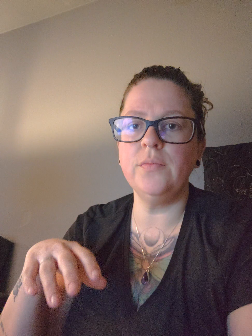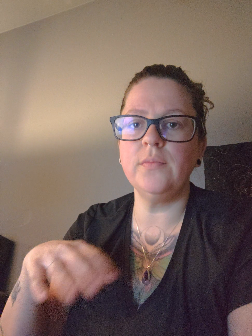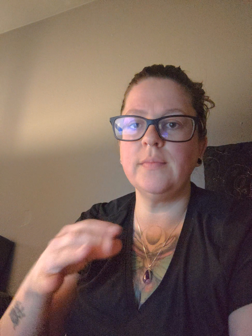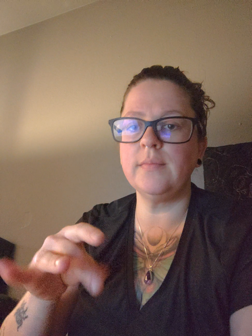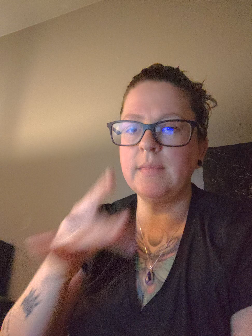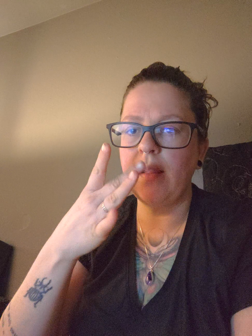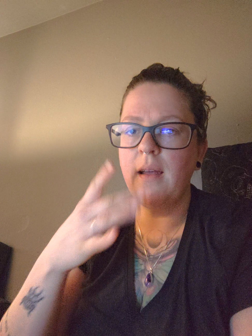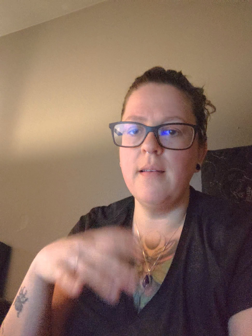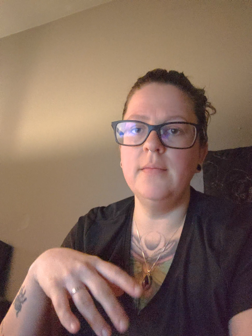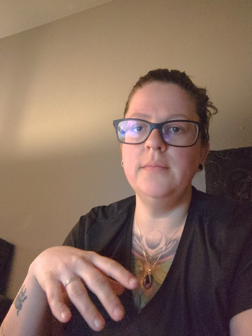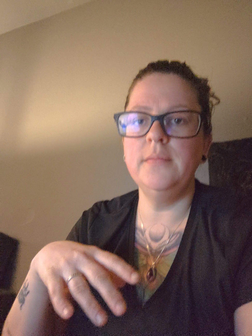snack